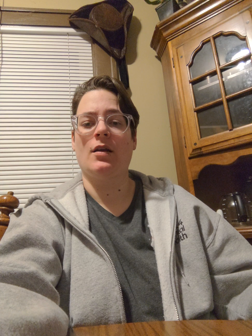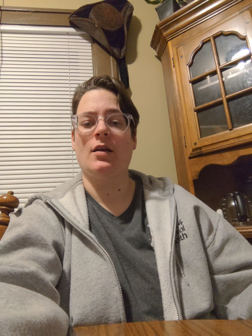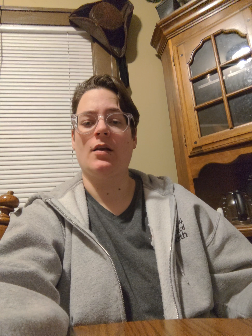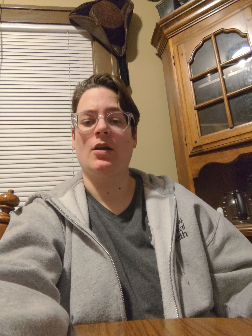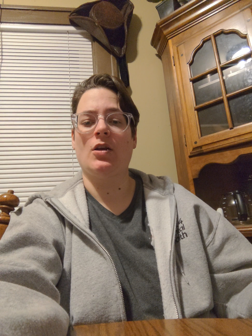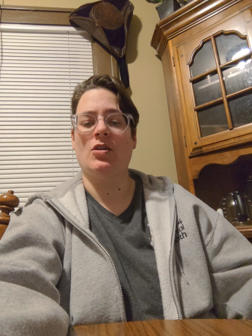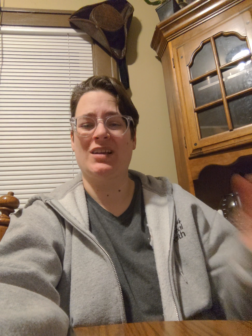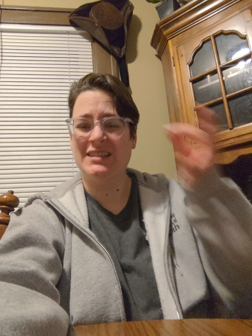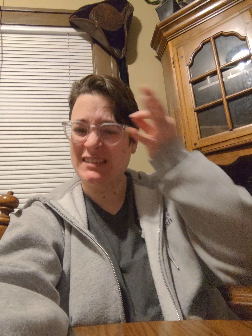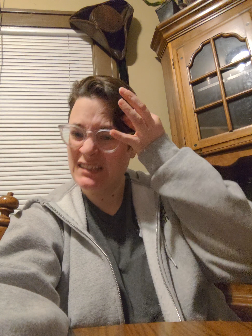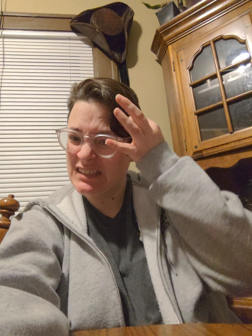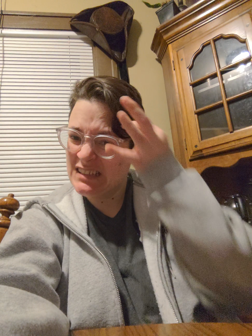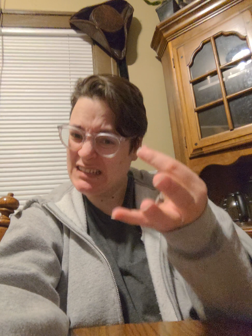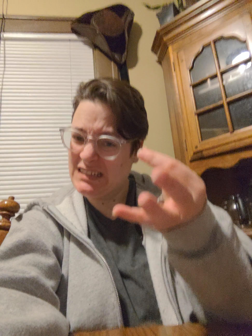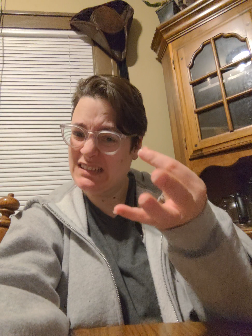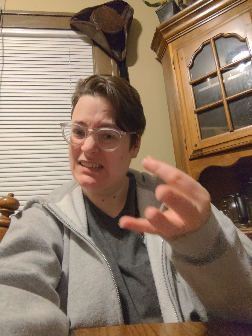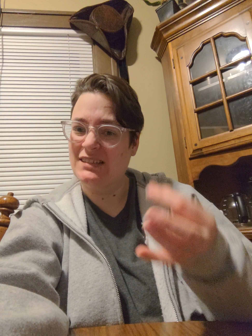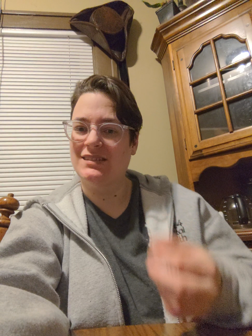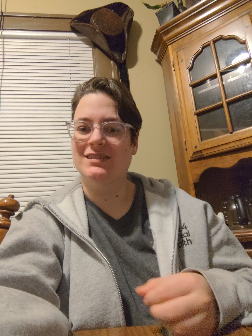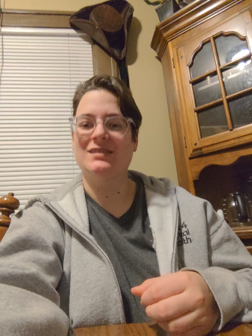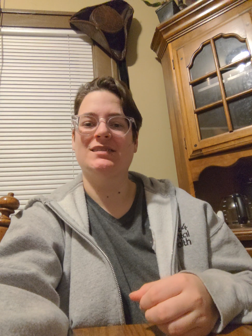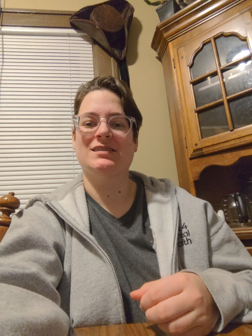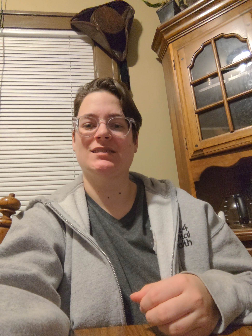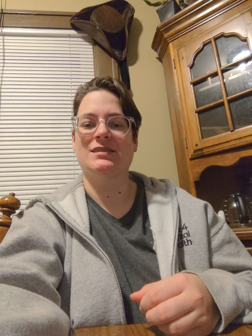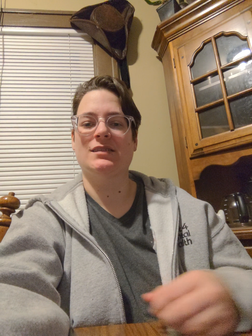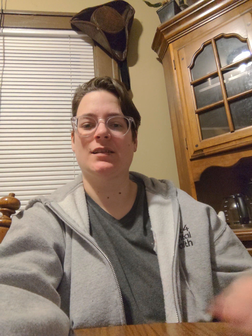close